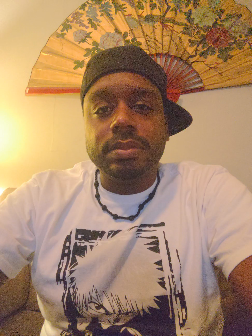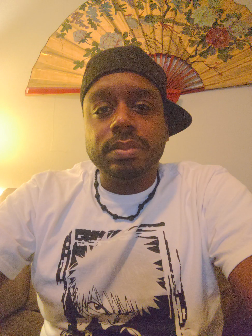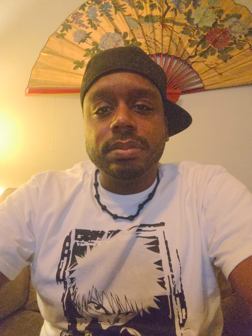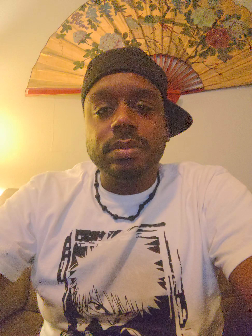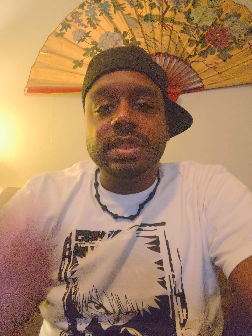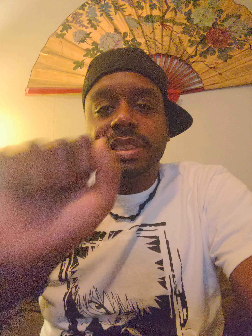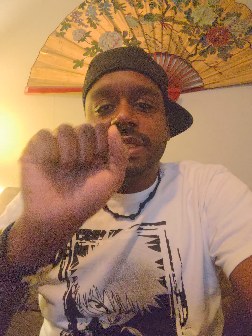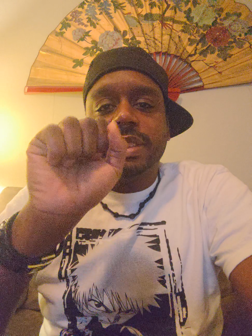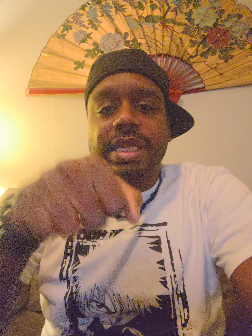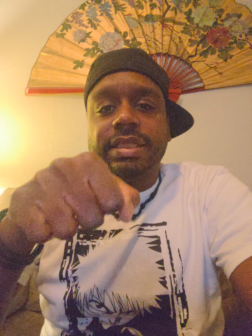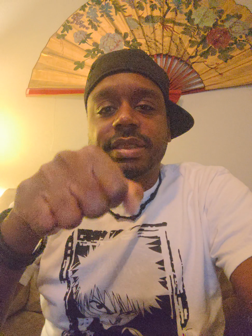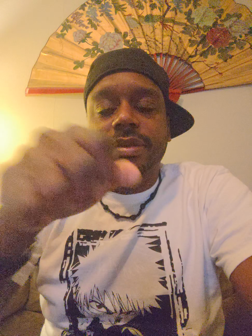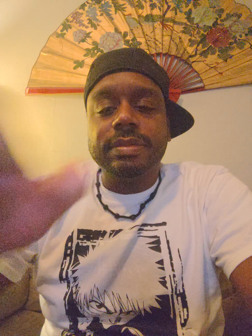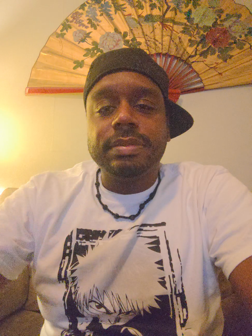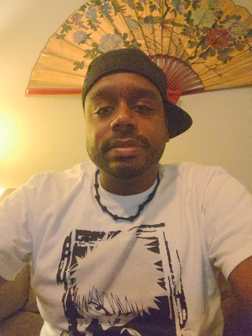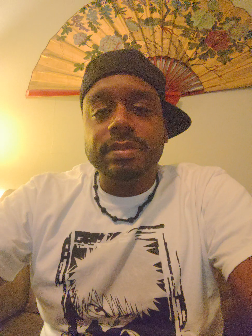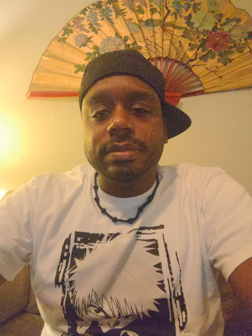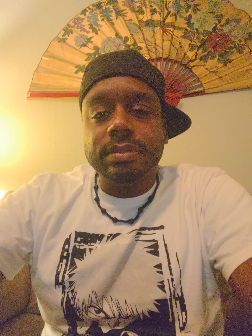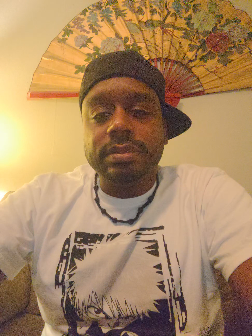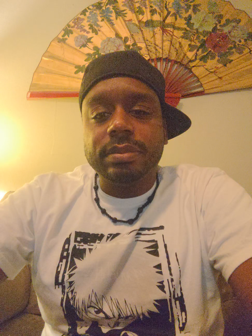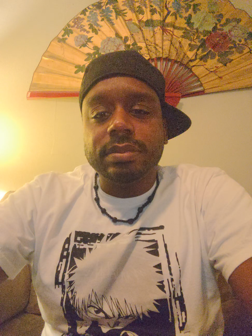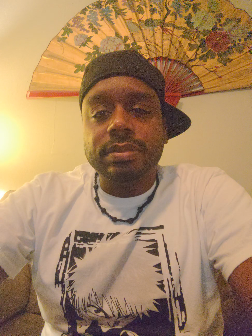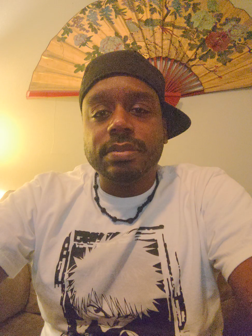yes